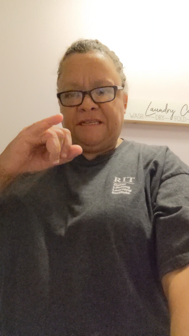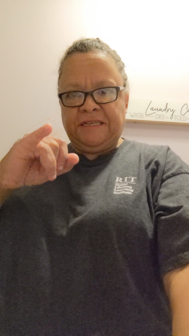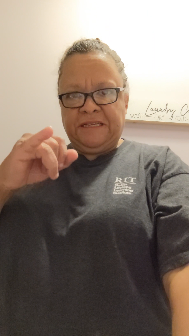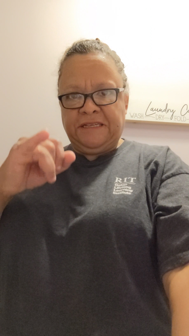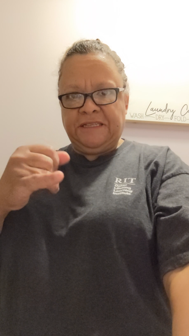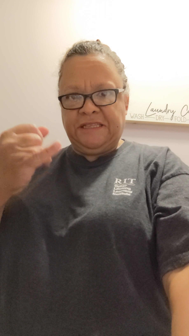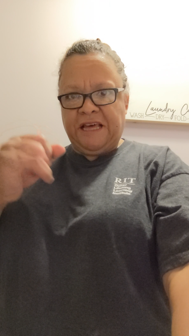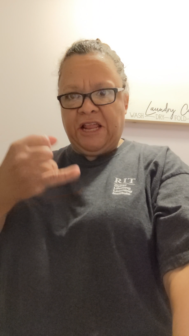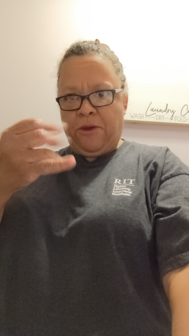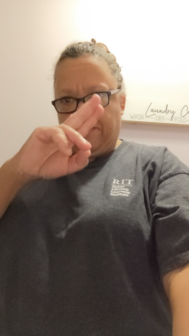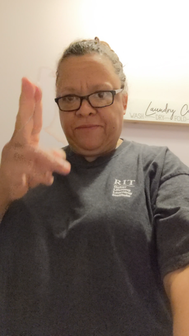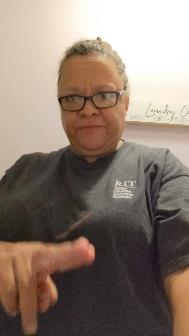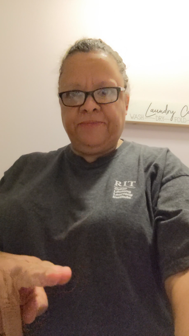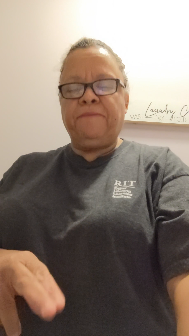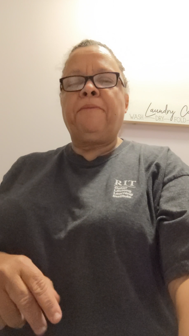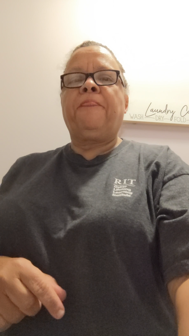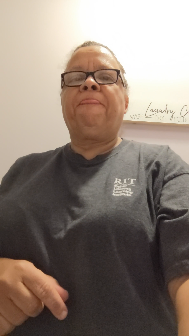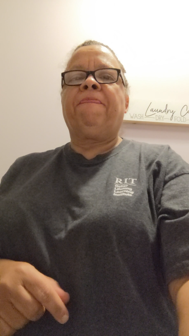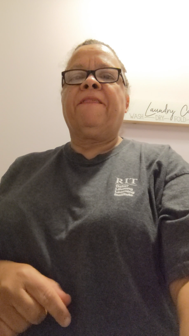jelly